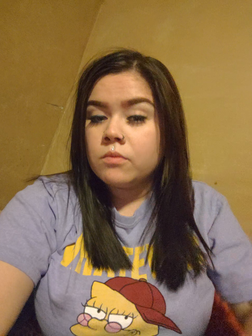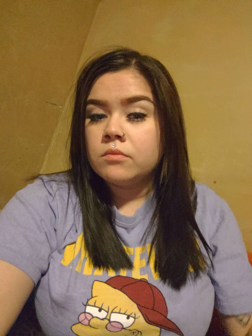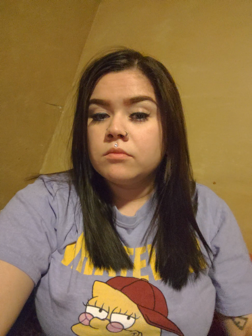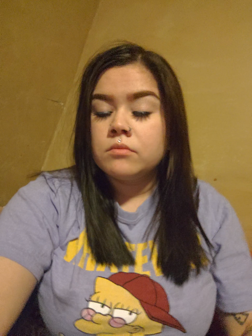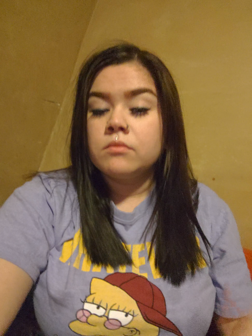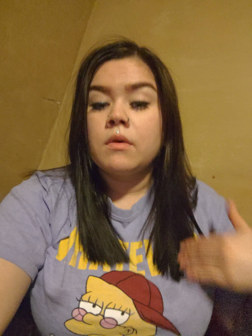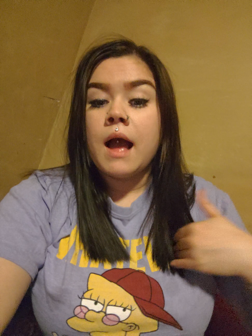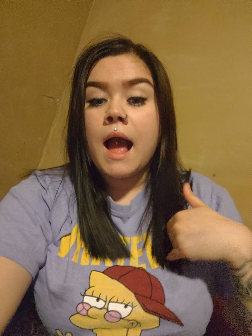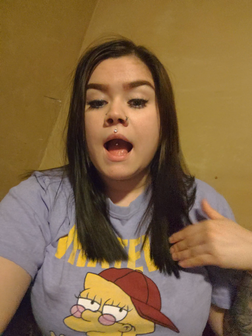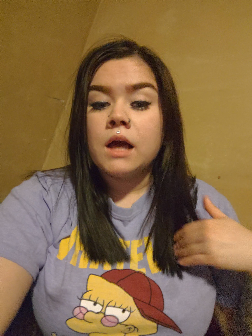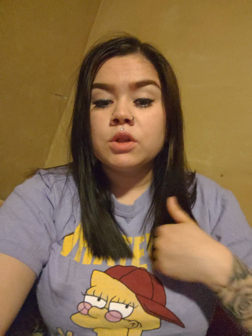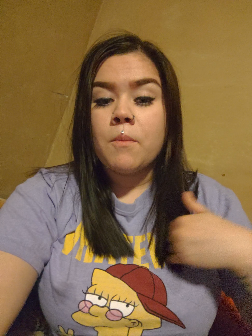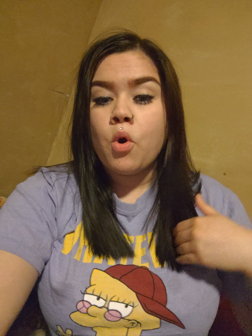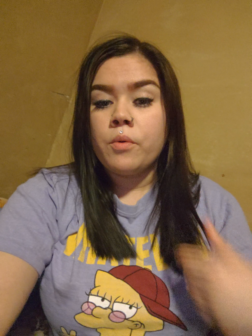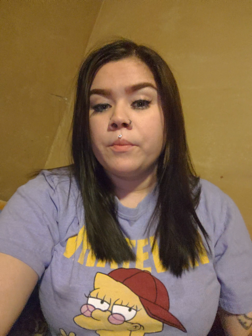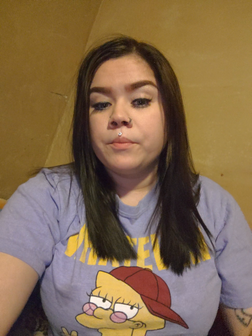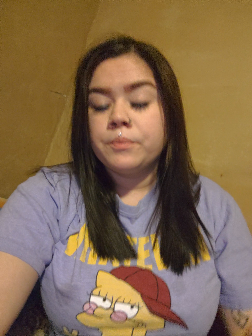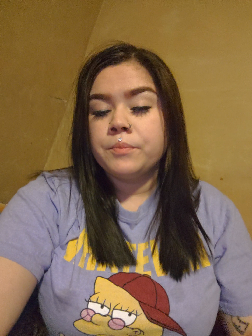animal